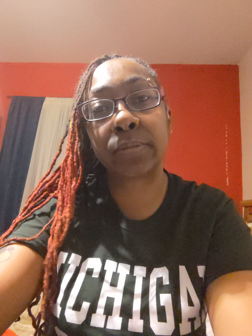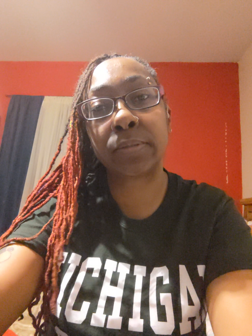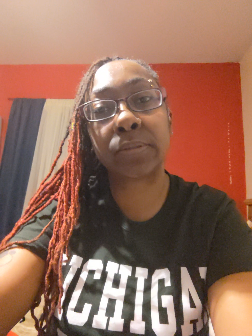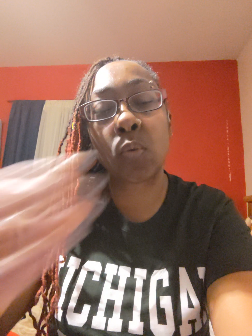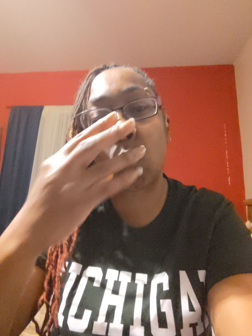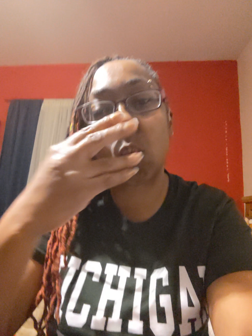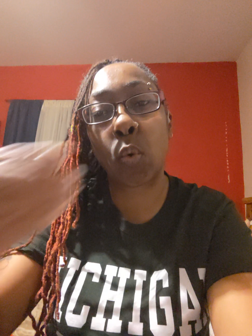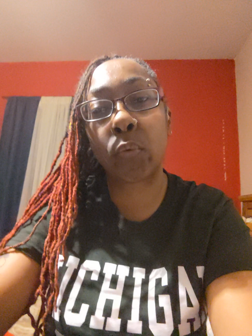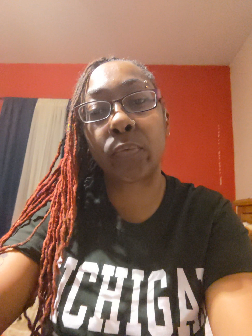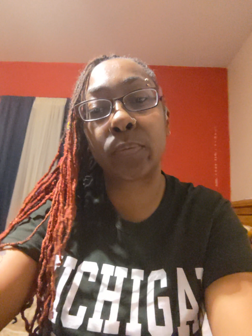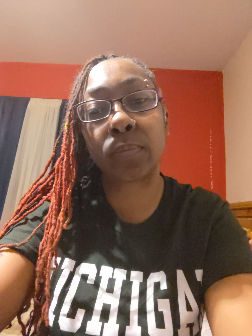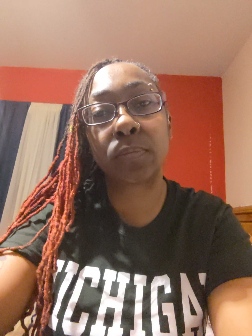wolf